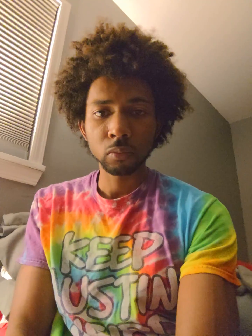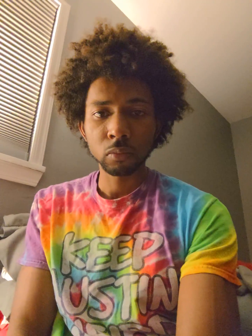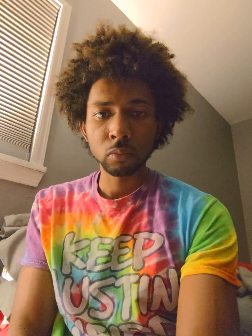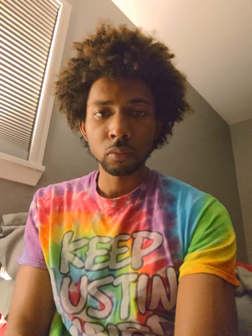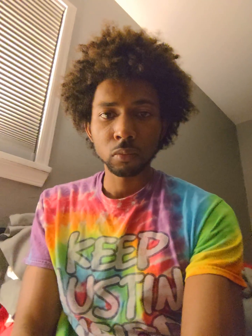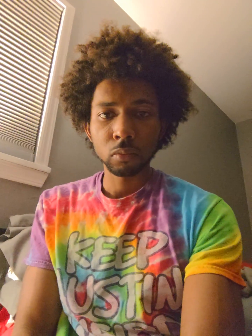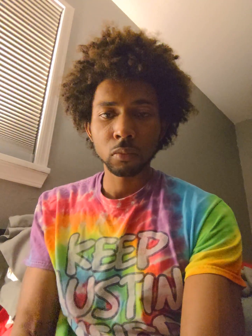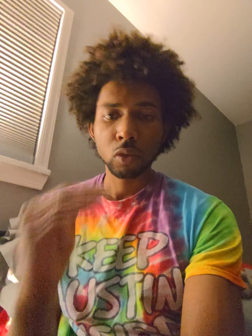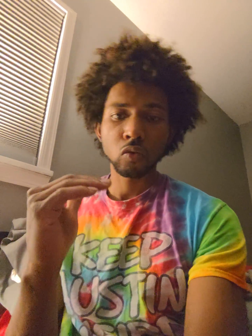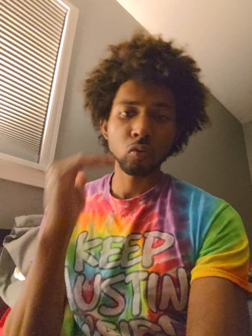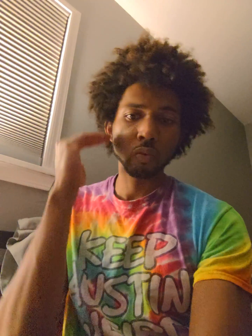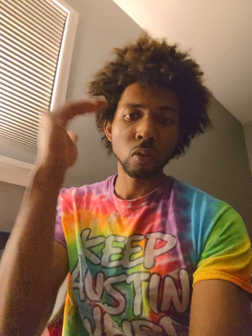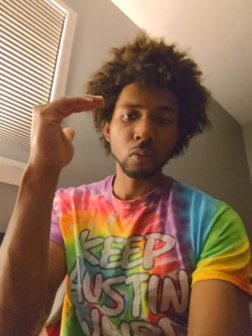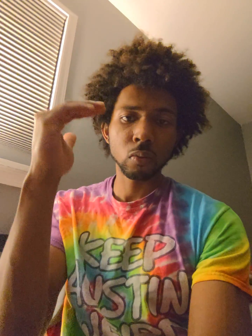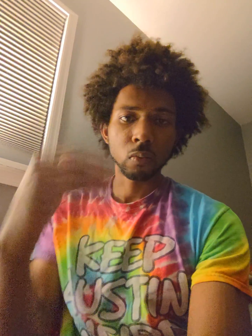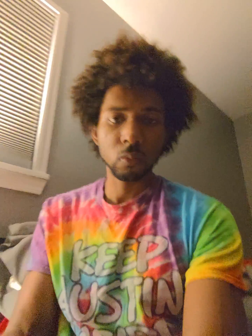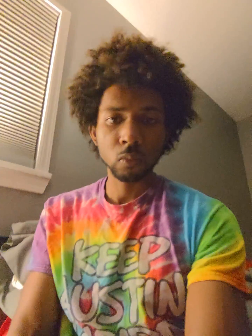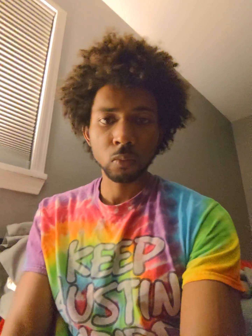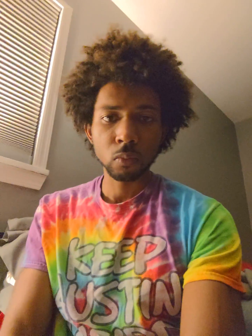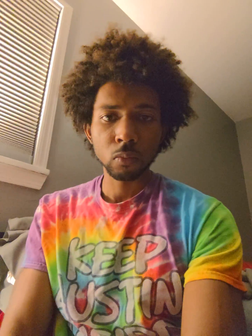big